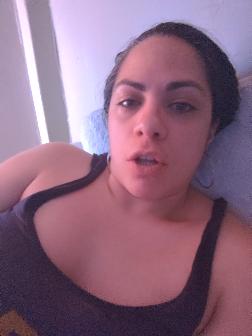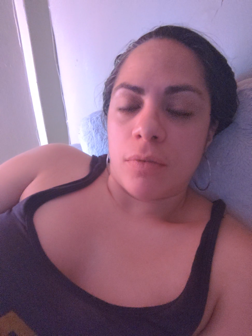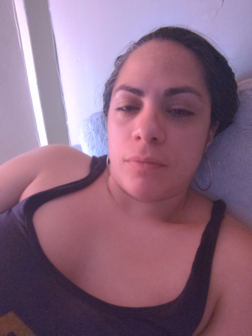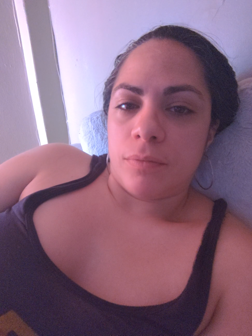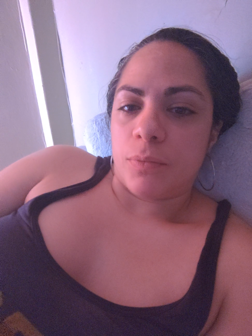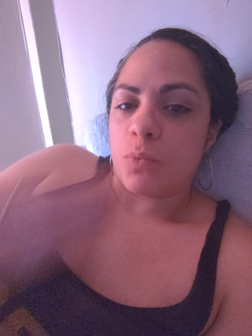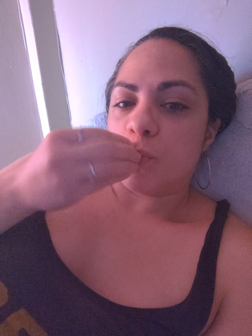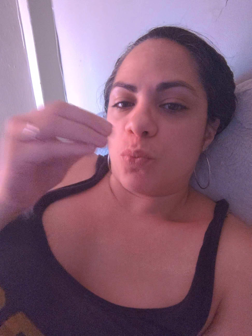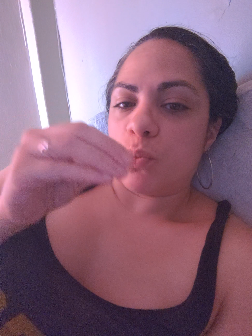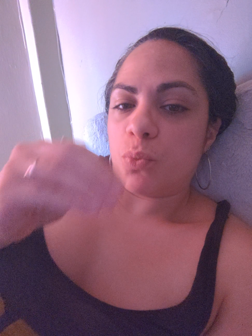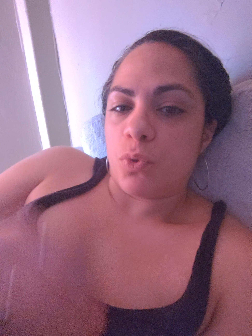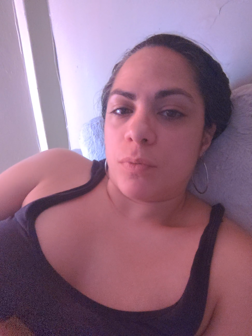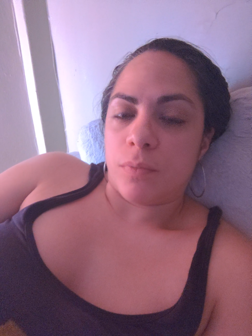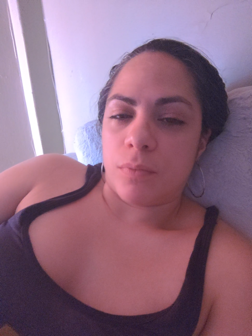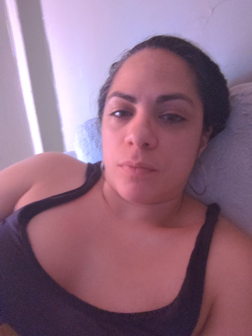kiss